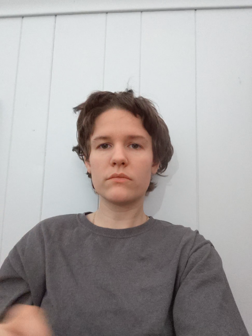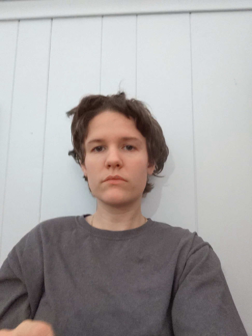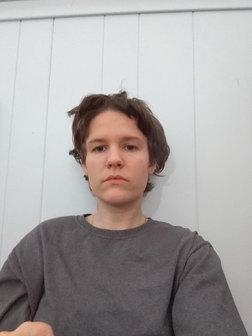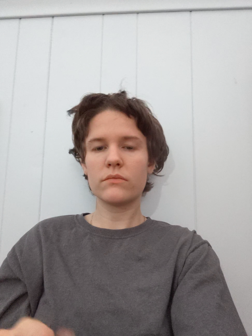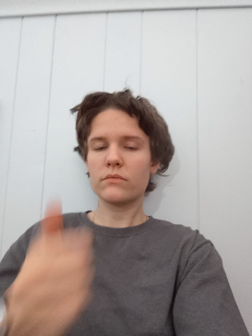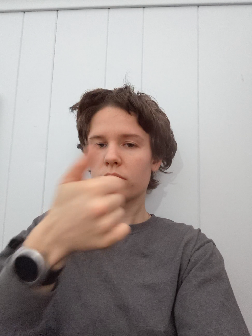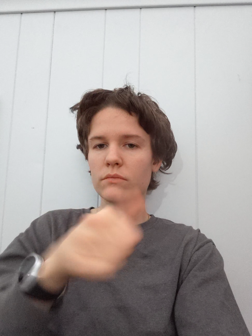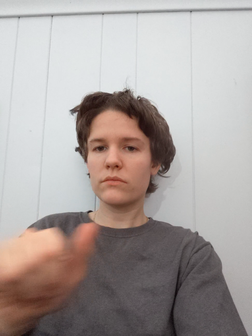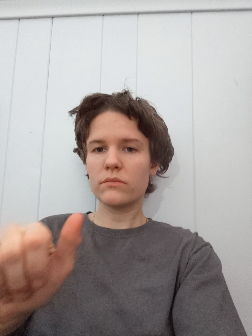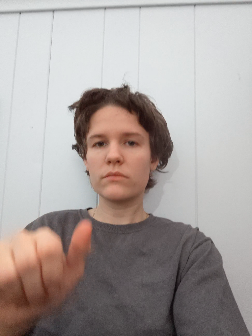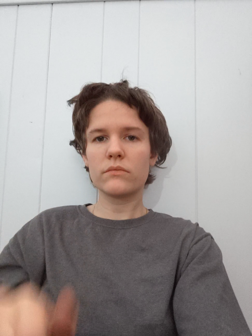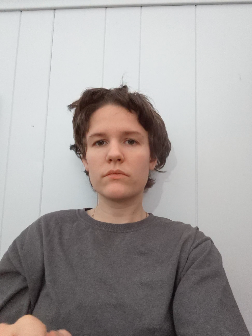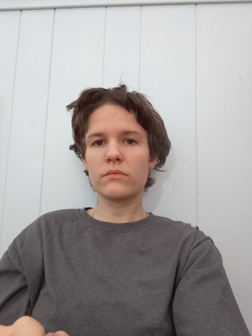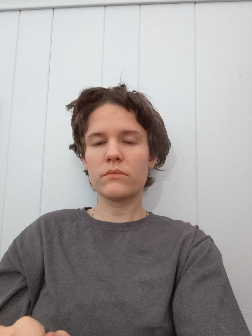any